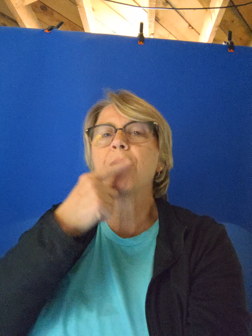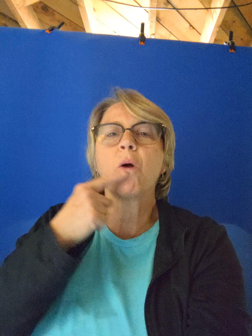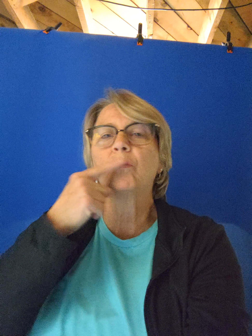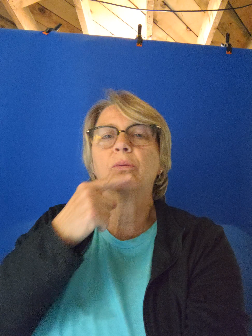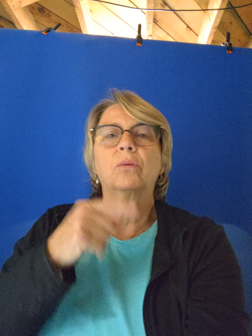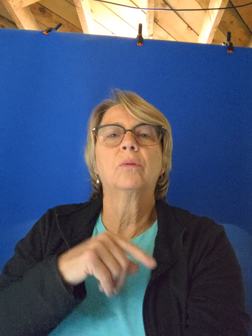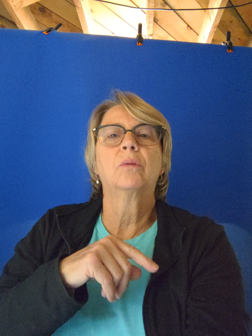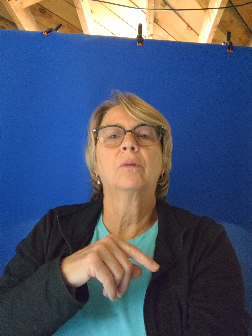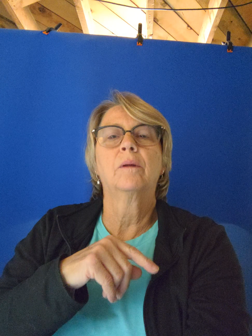mouth